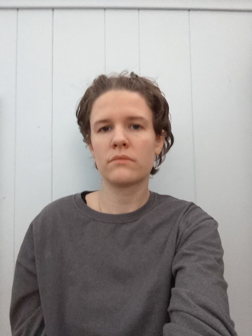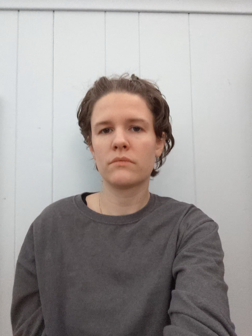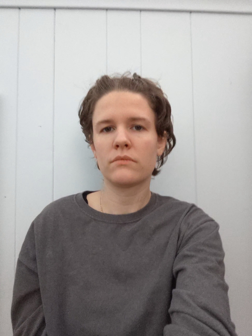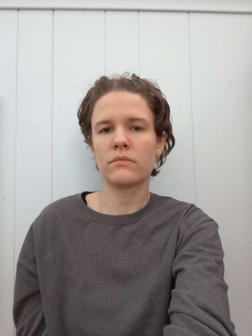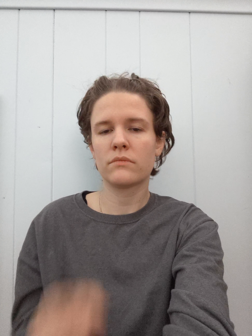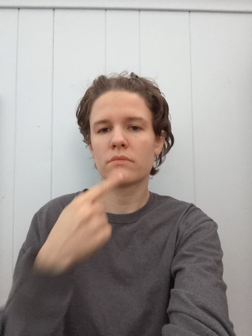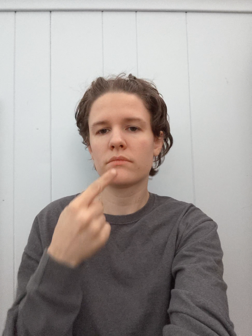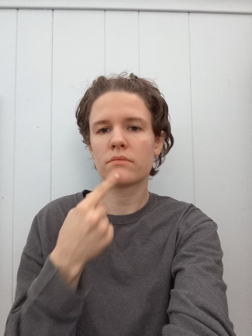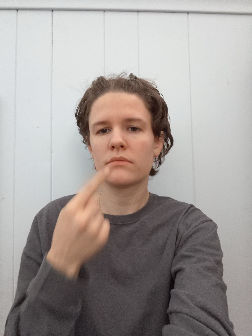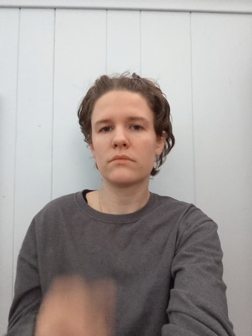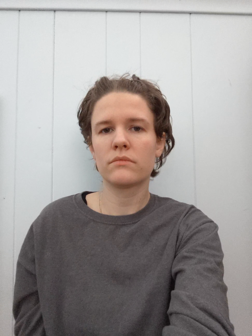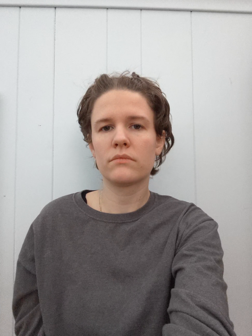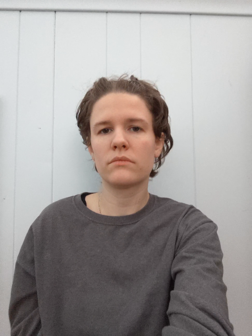say